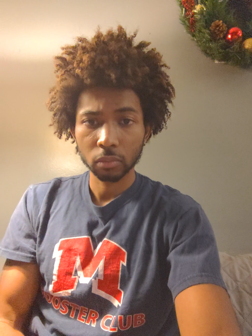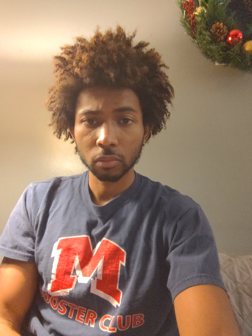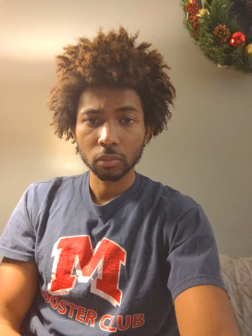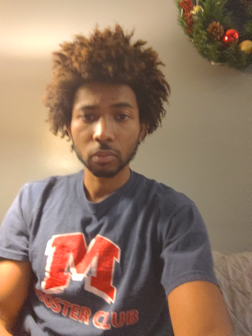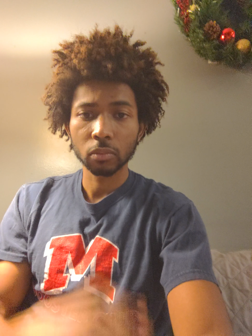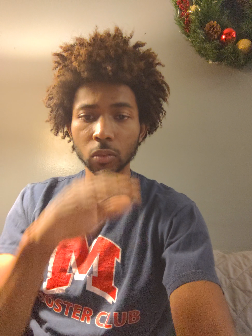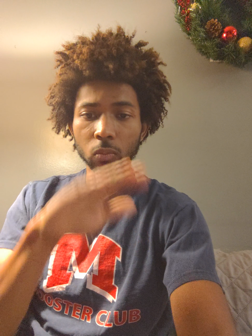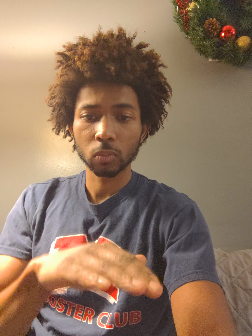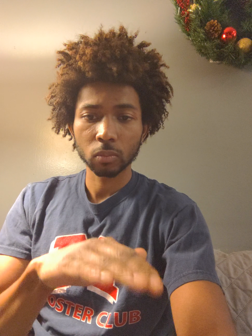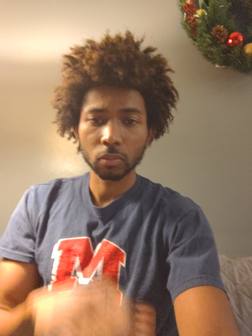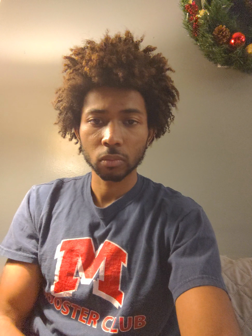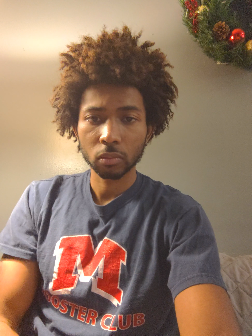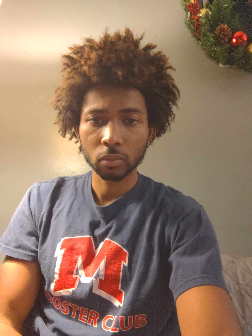on